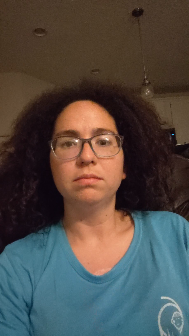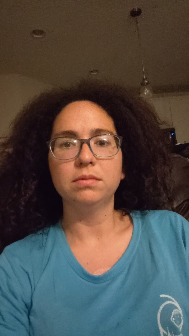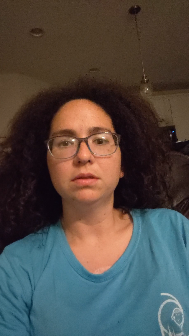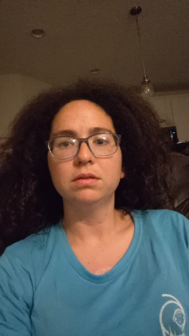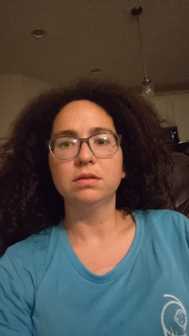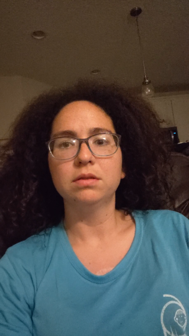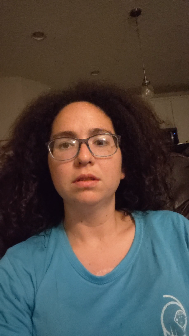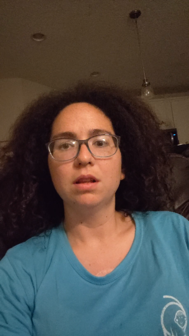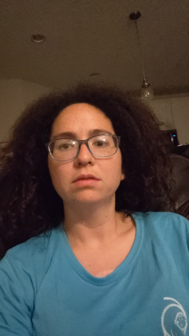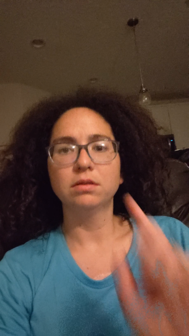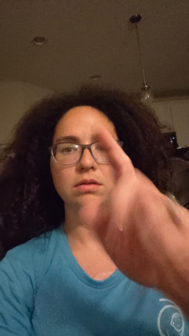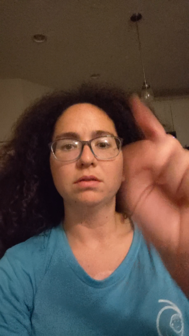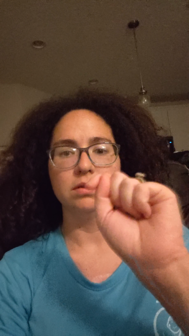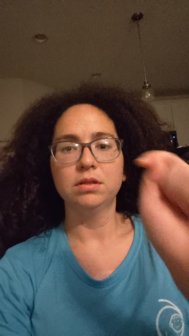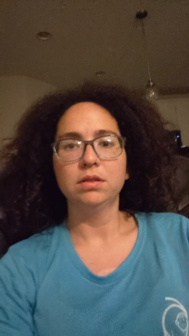go potty